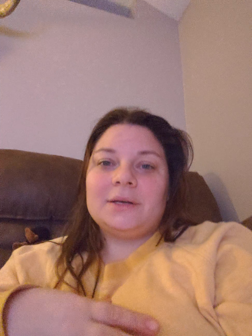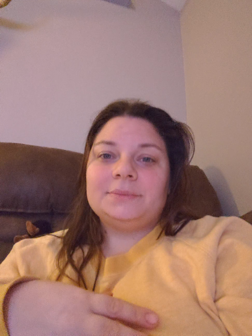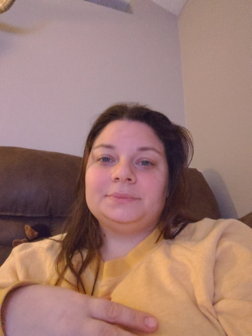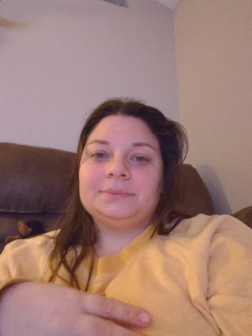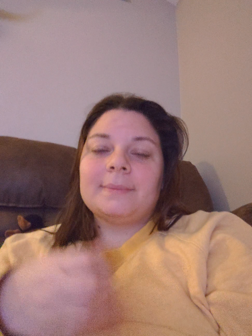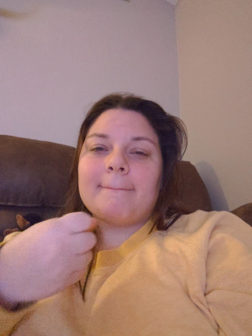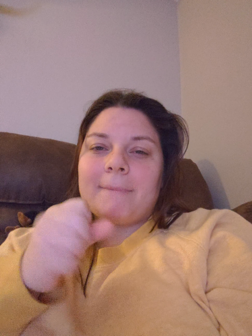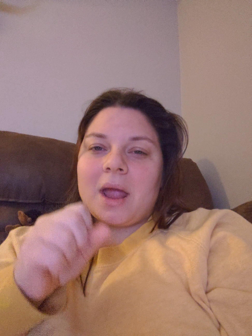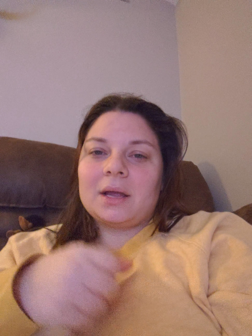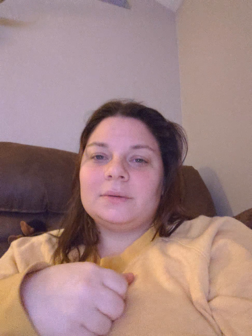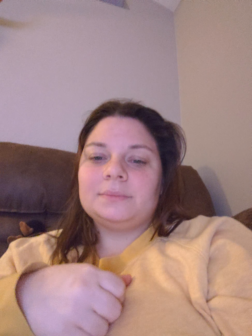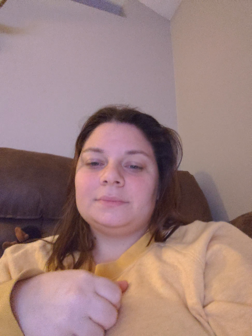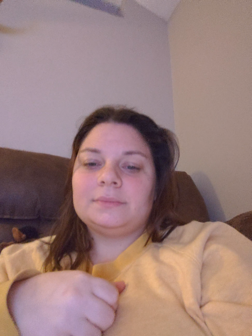make